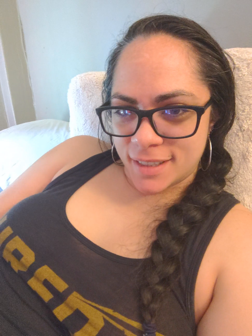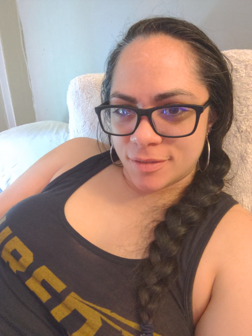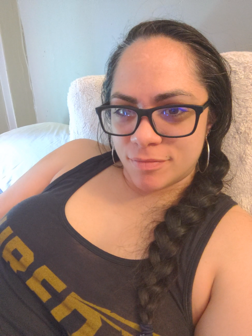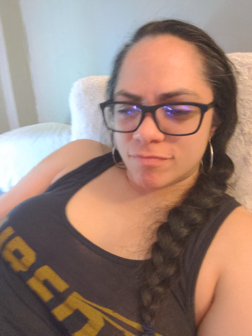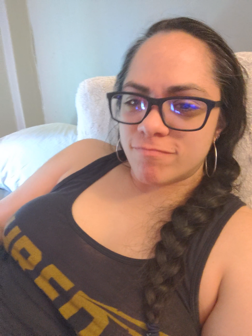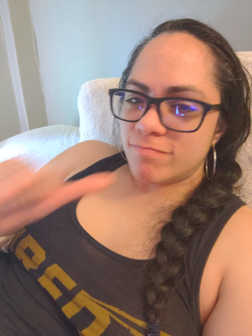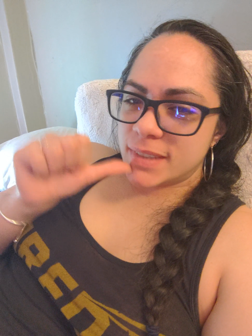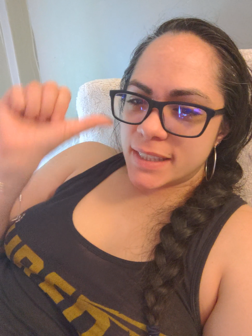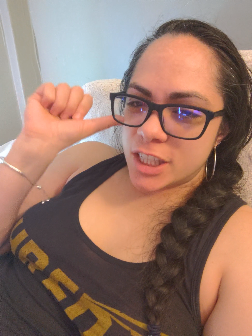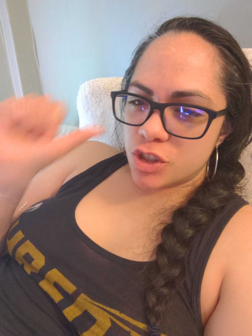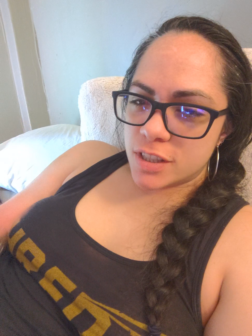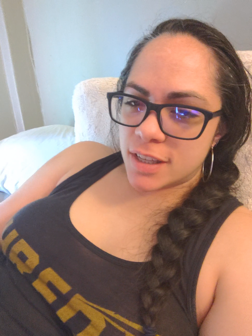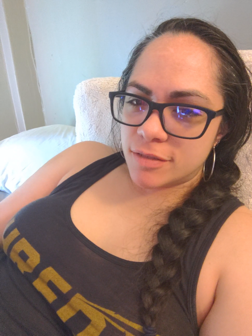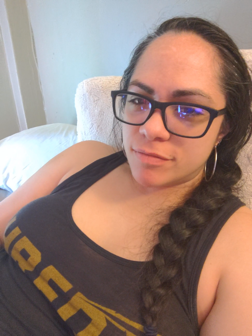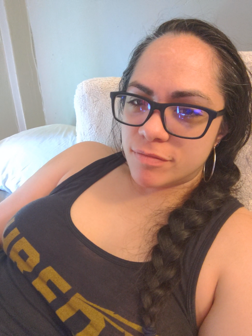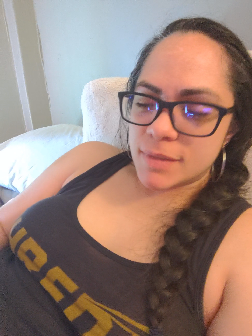yesterday